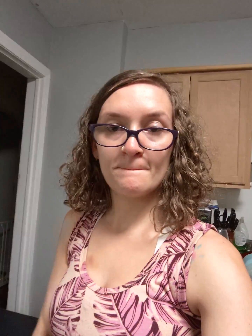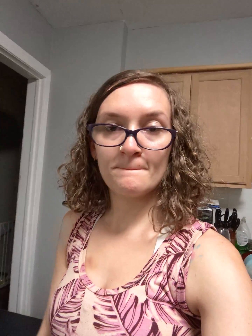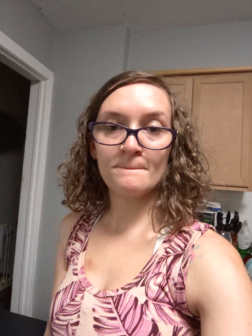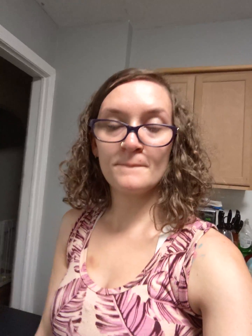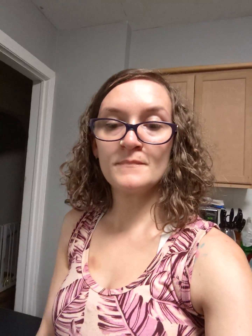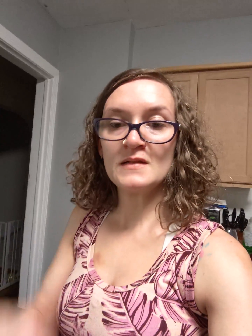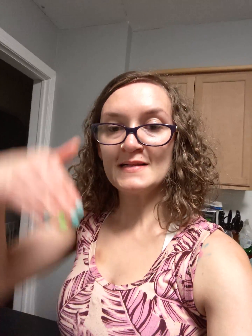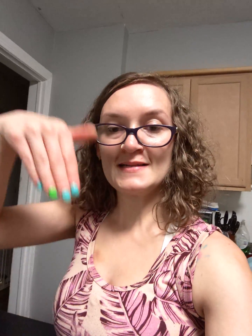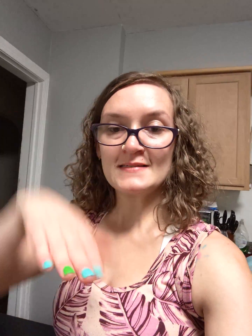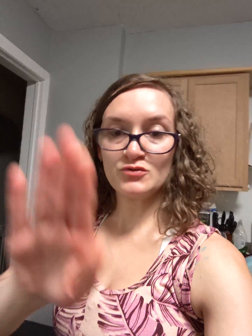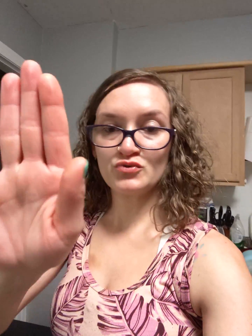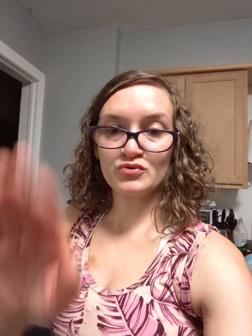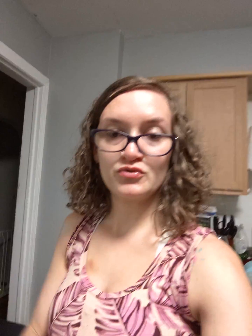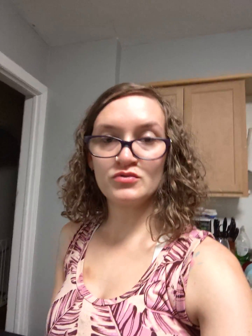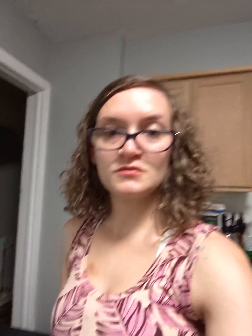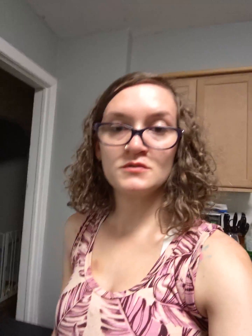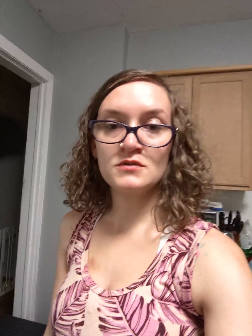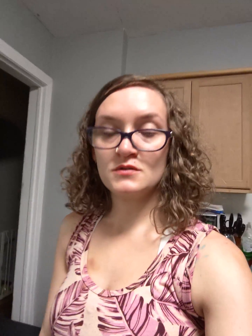enter